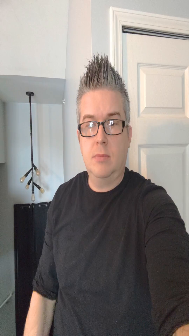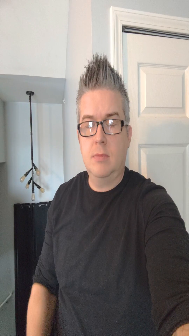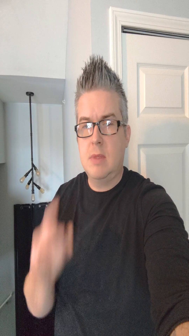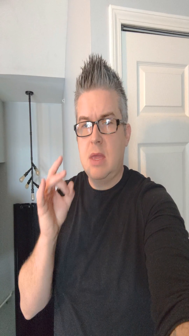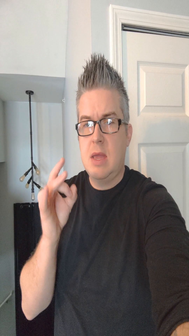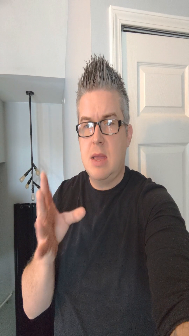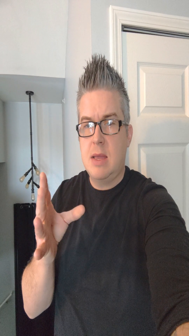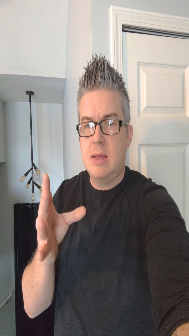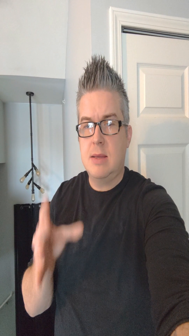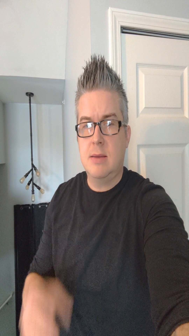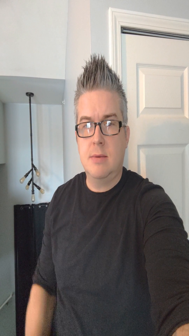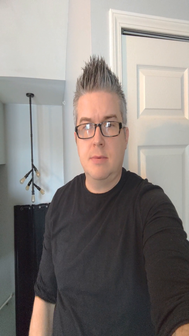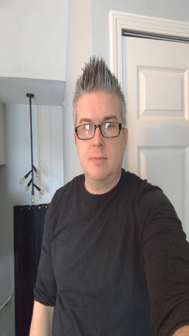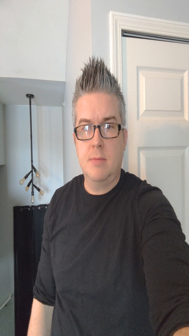hate